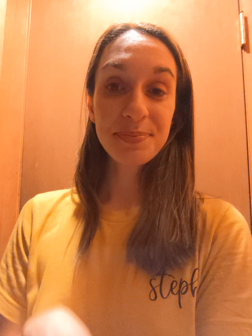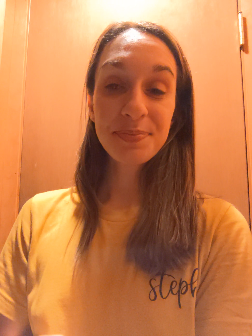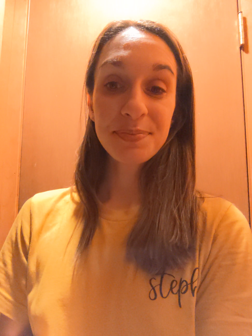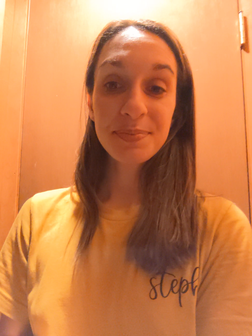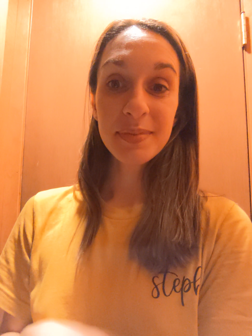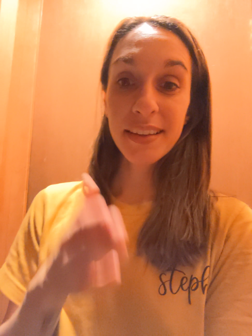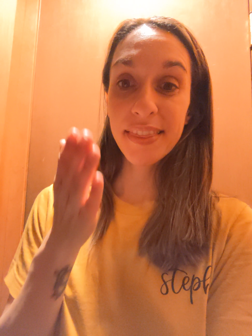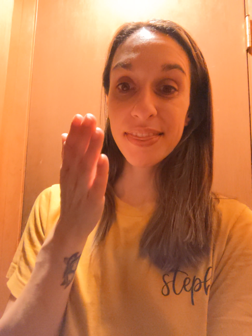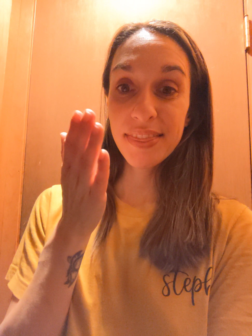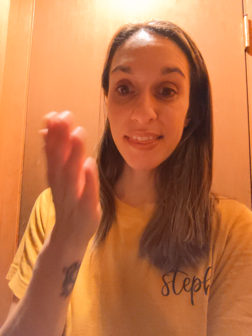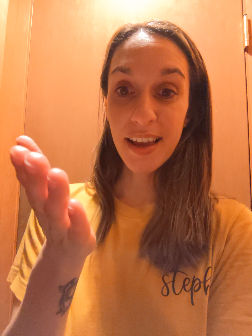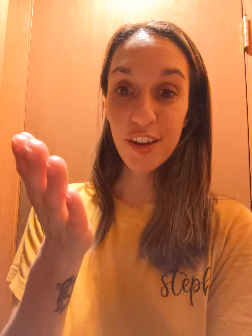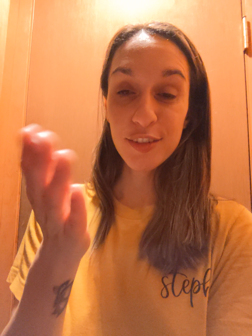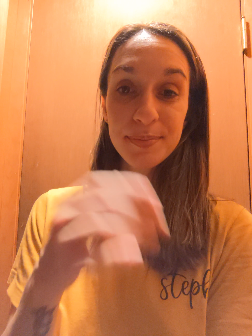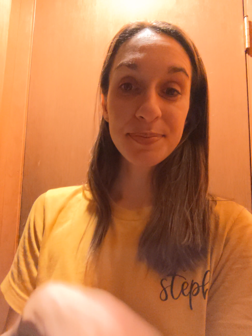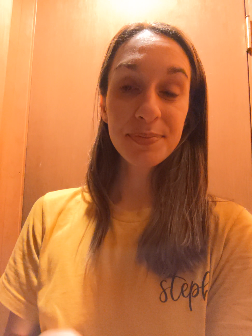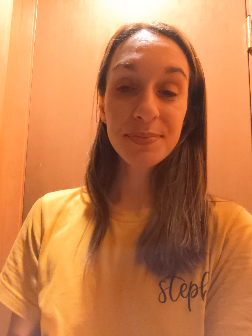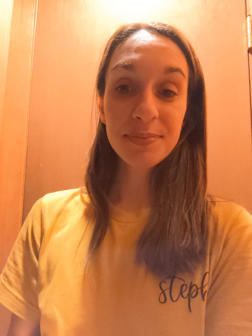there